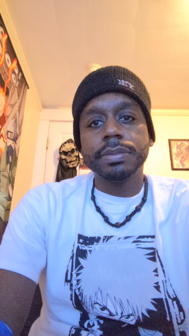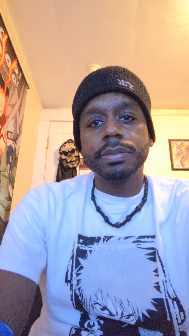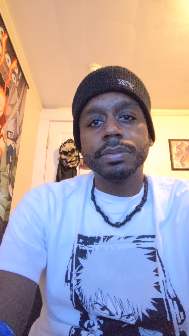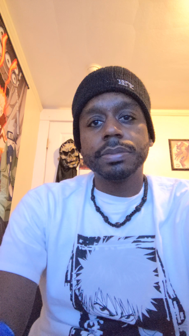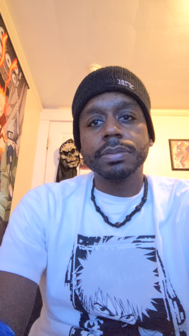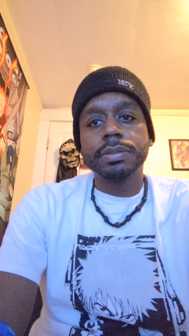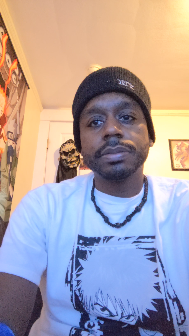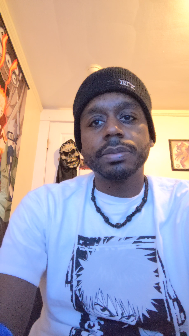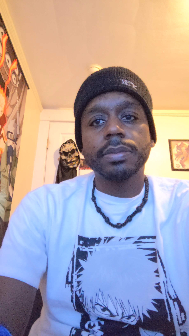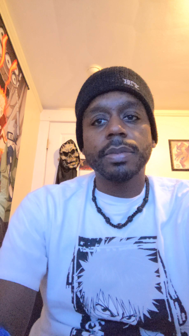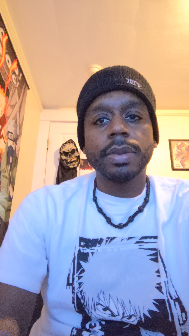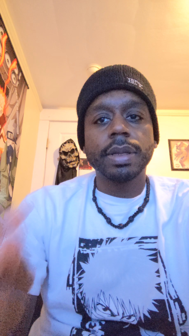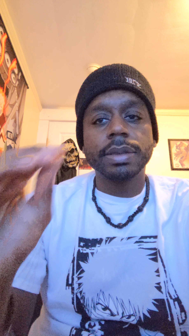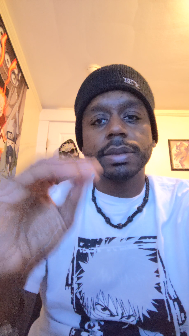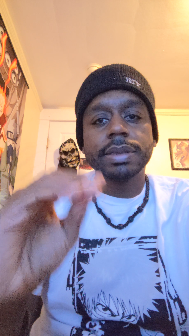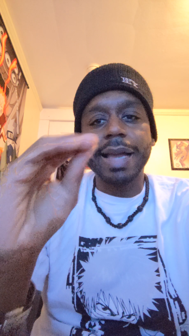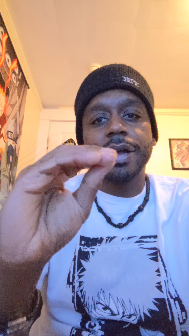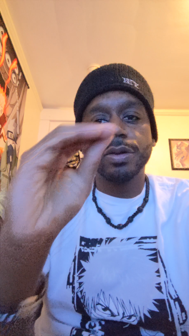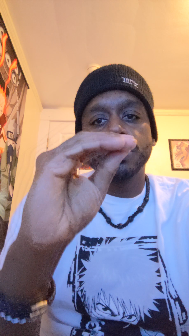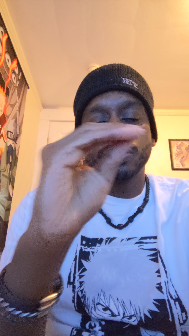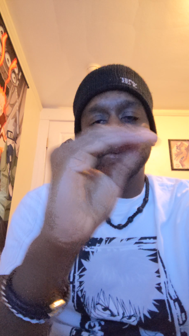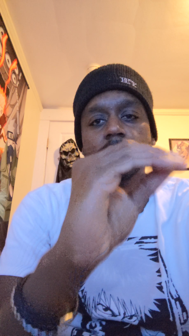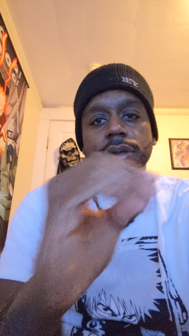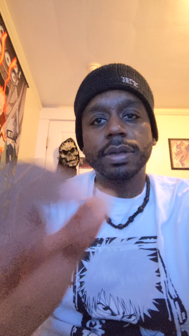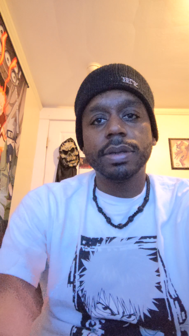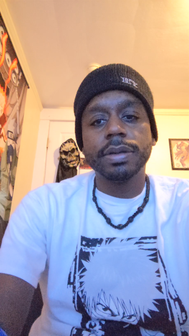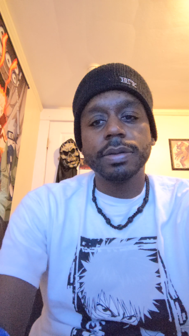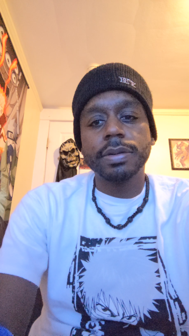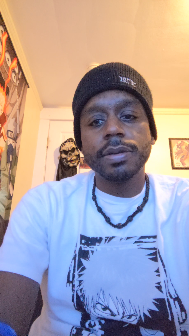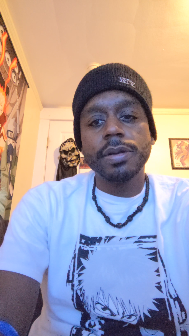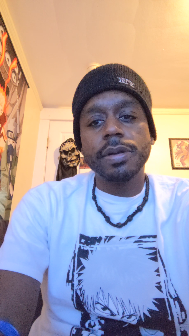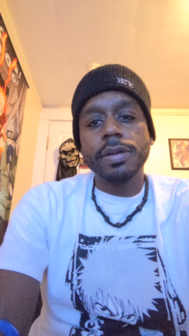dinosaur